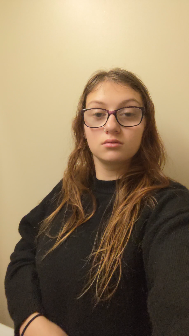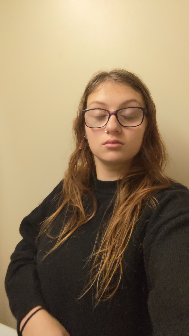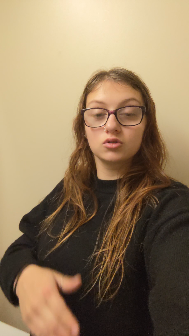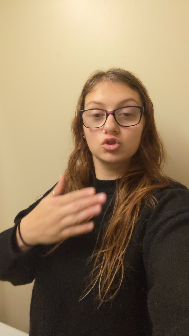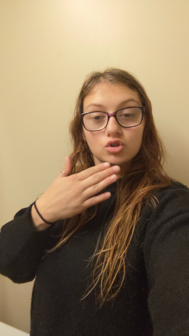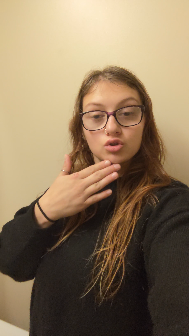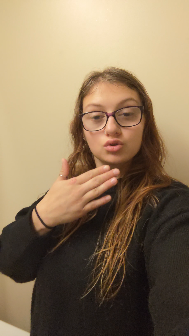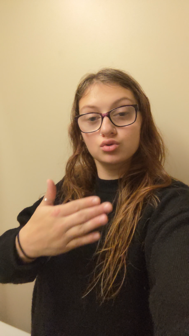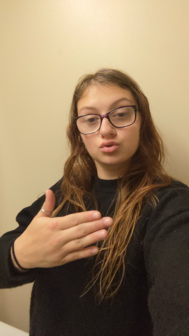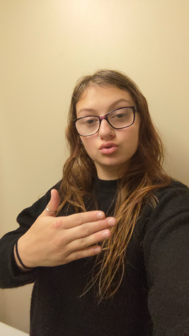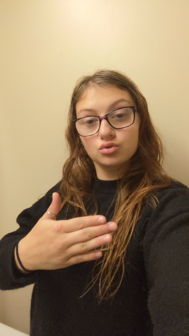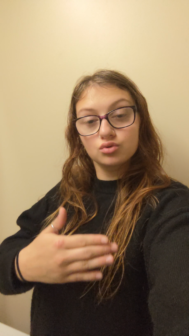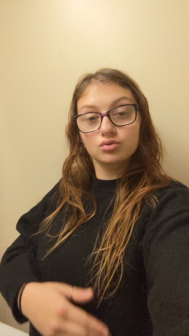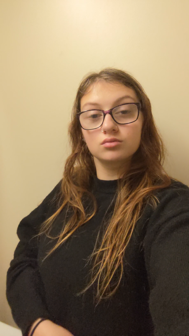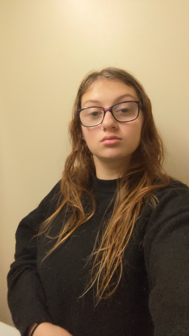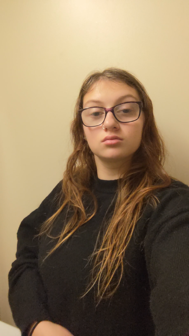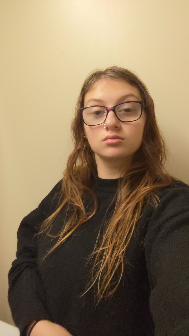good